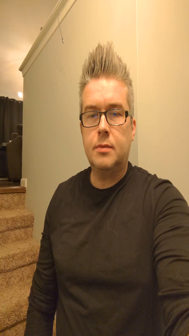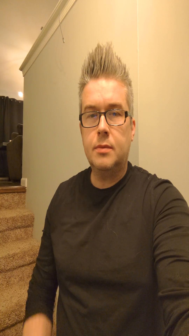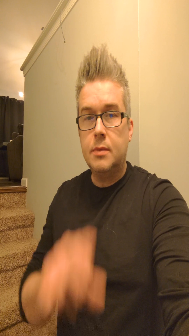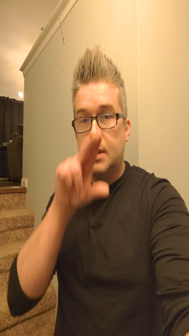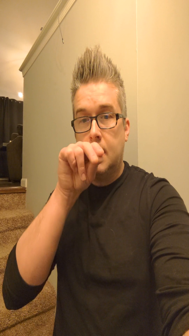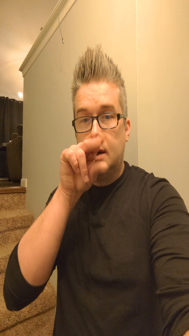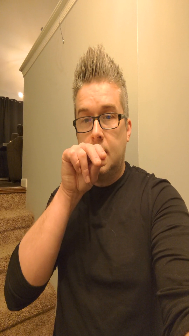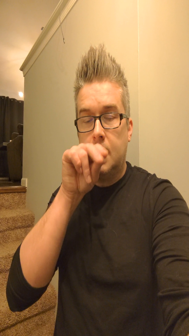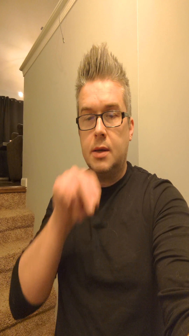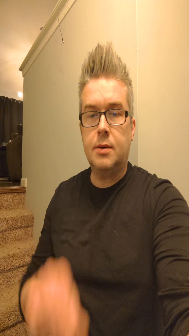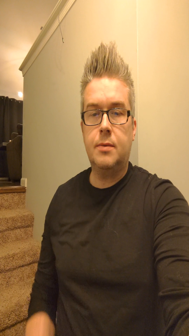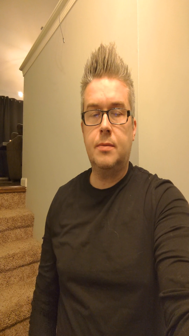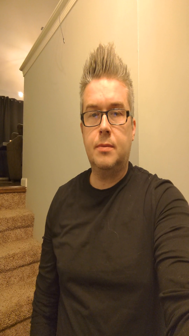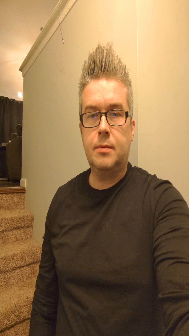duck